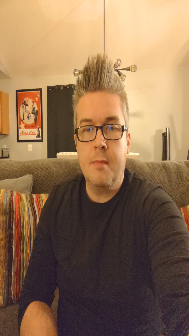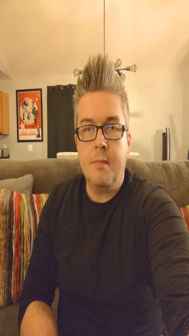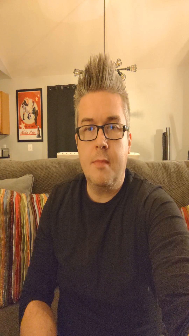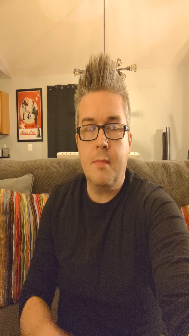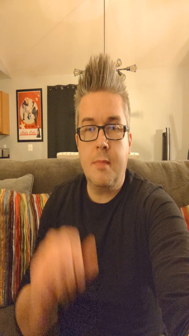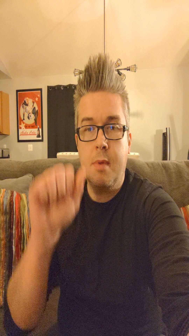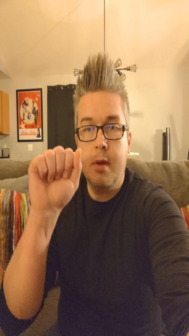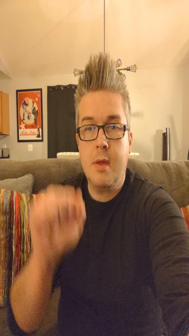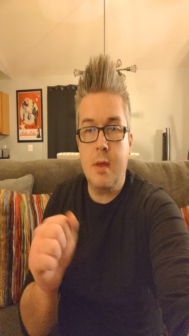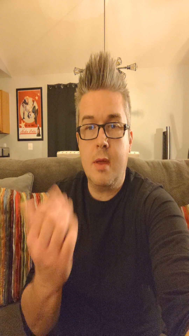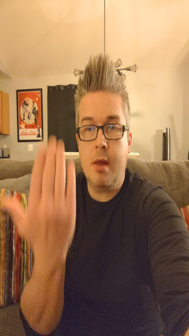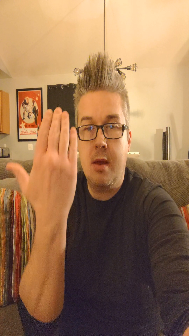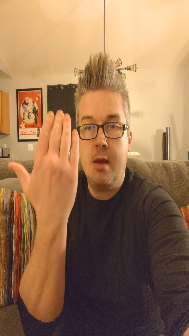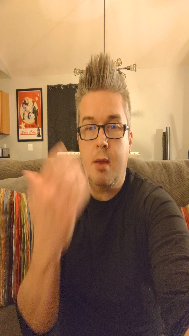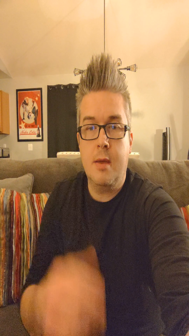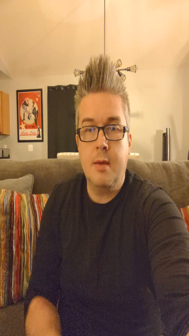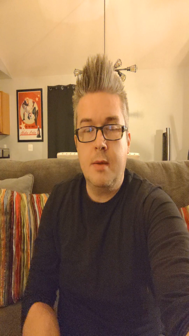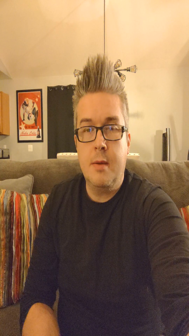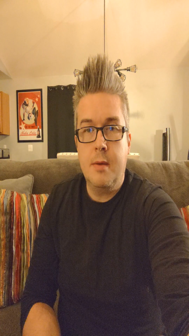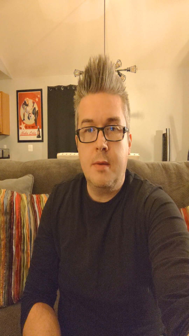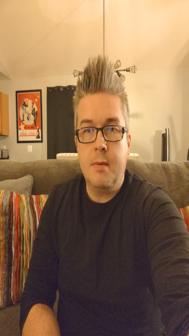mitten